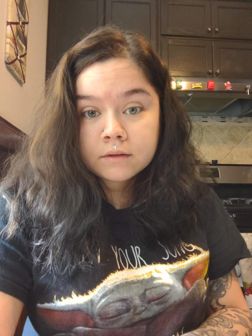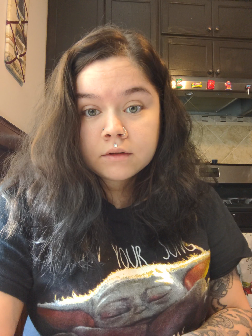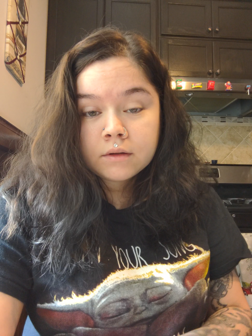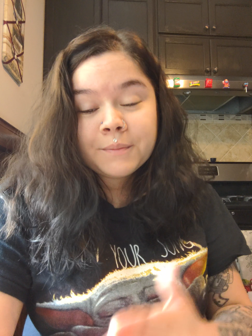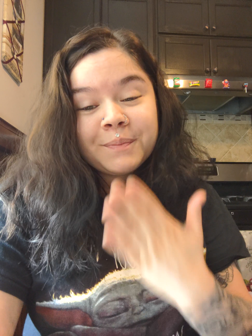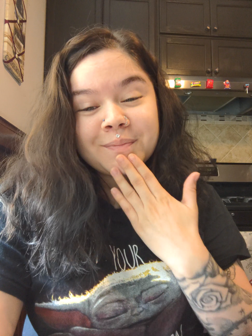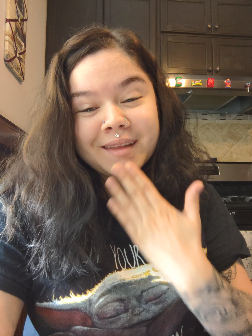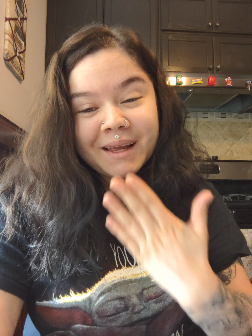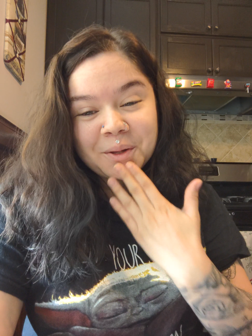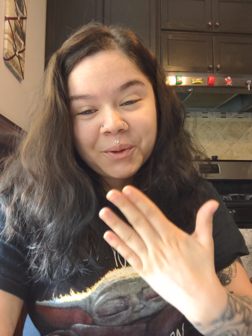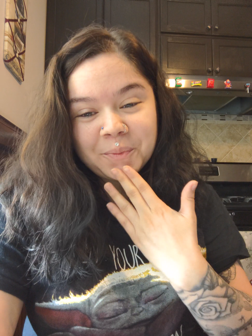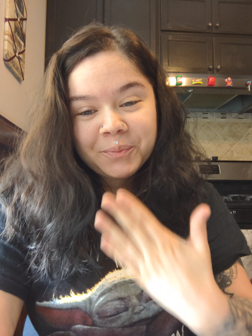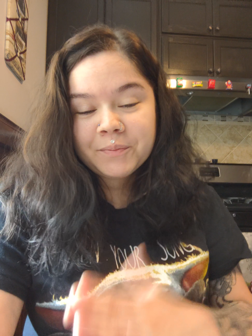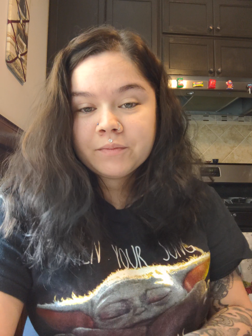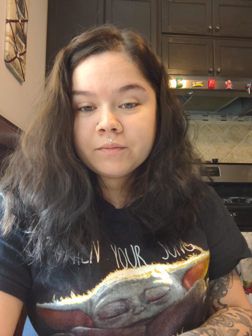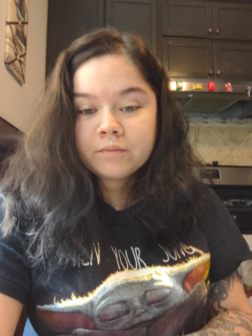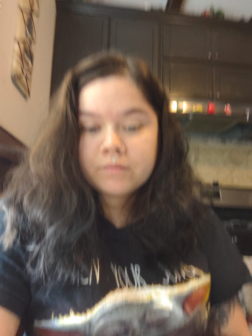thank you